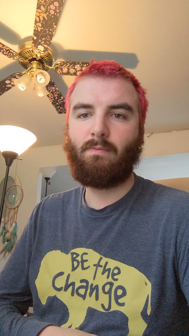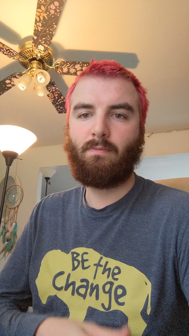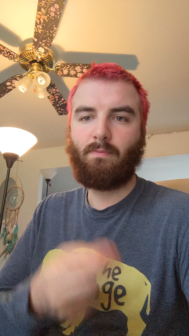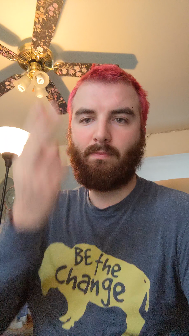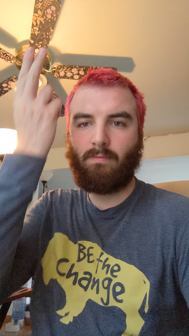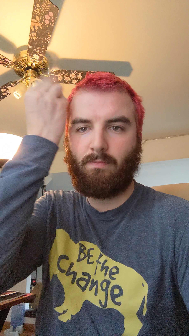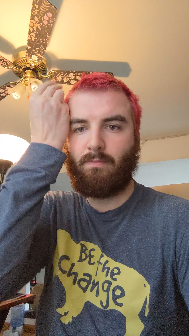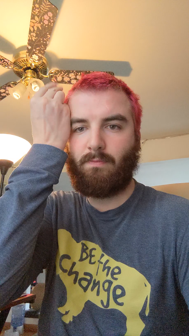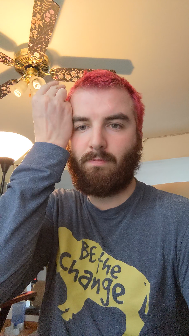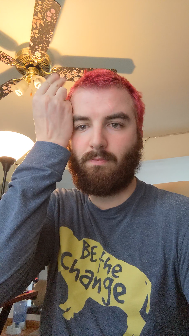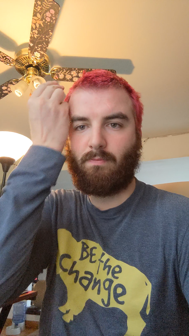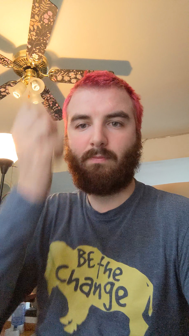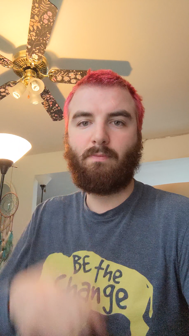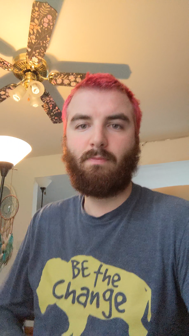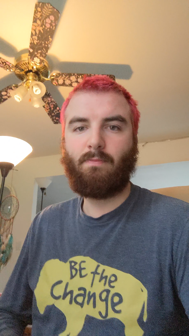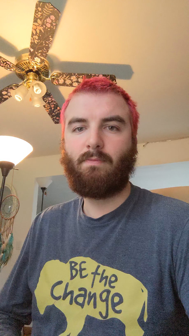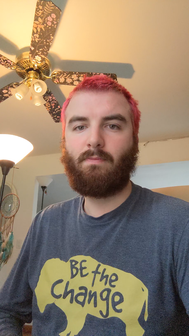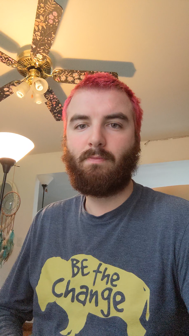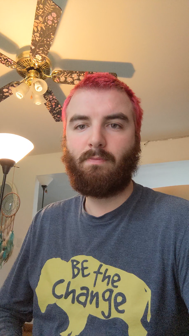rabbit